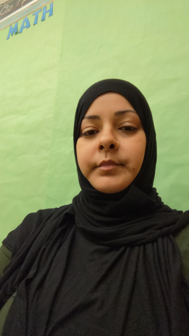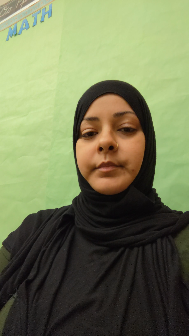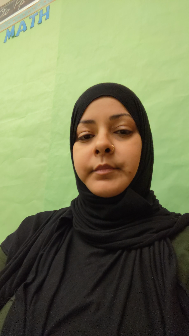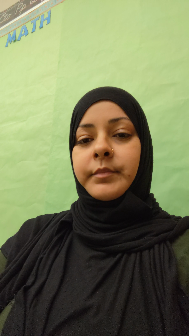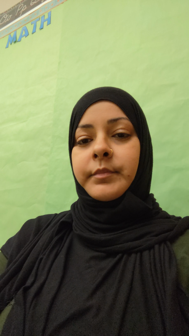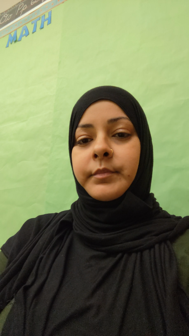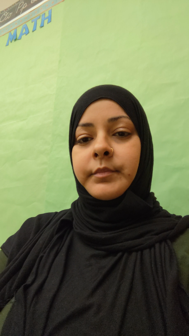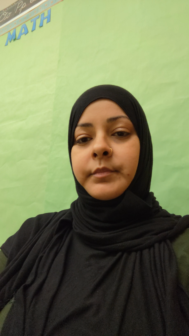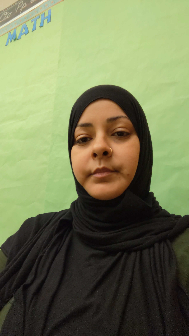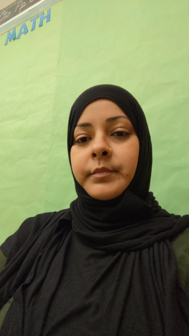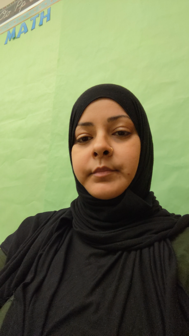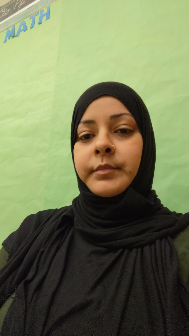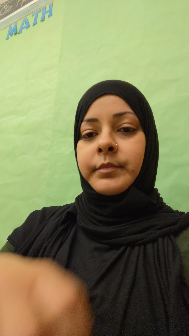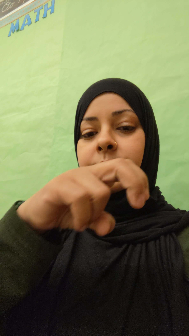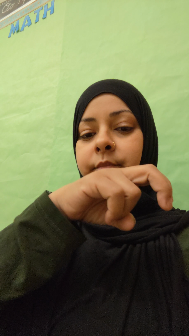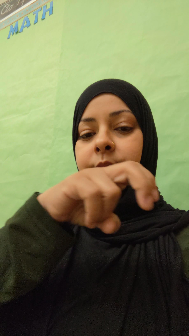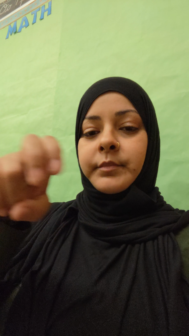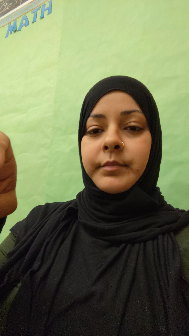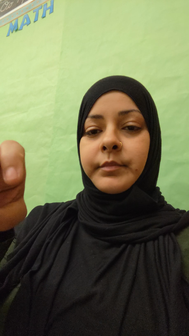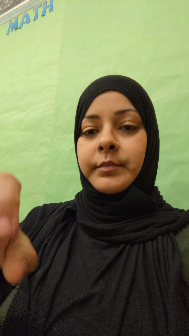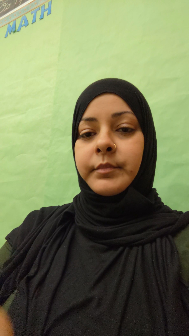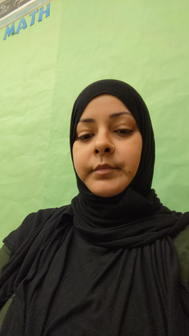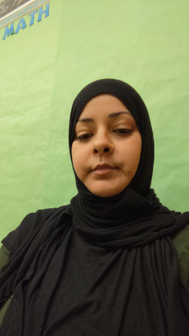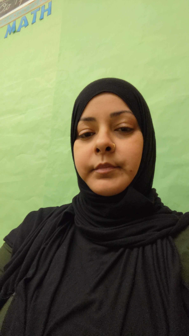couch